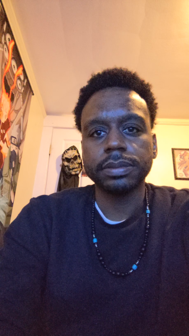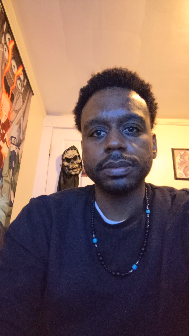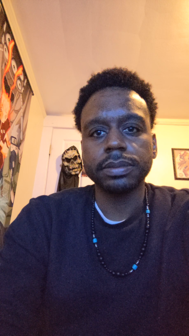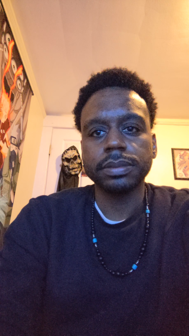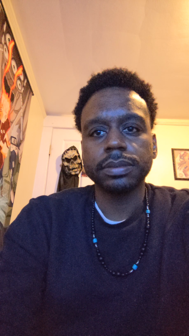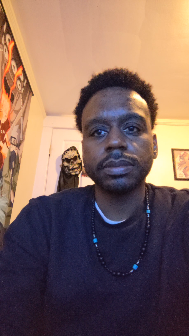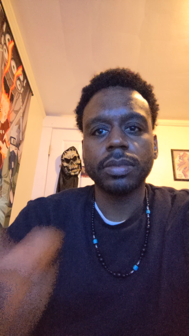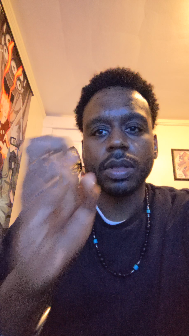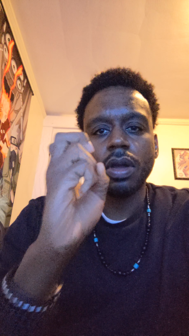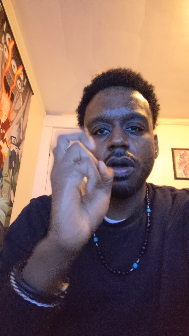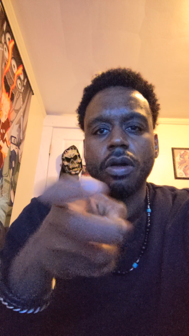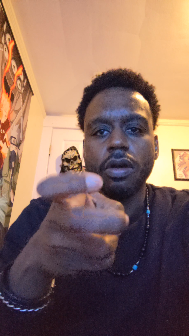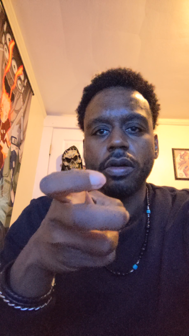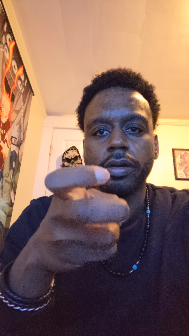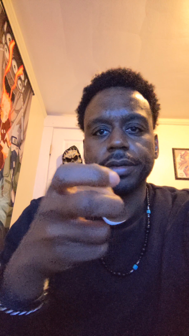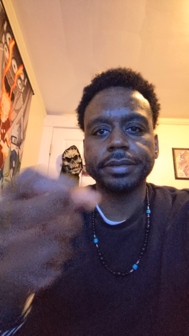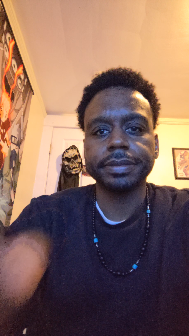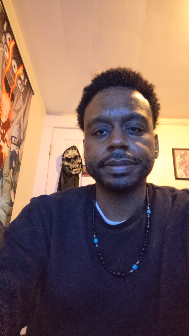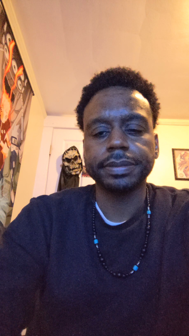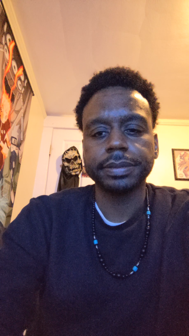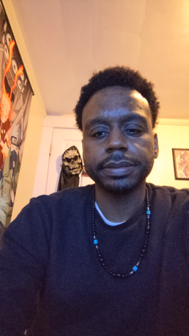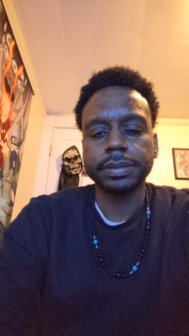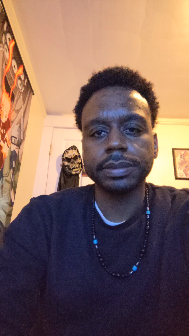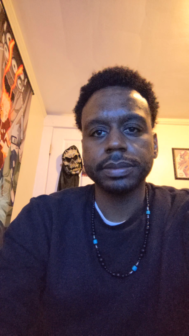hard